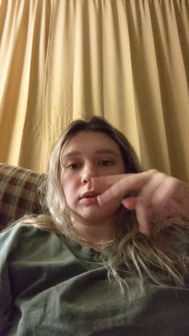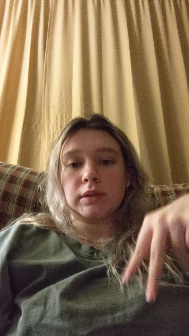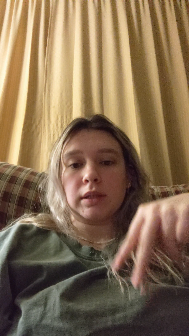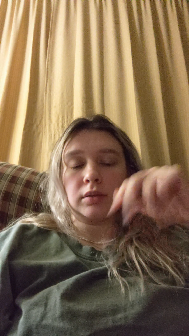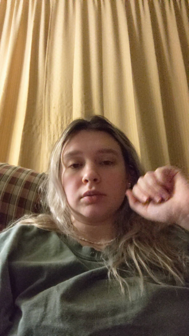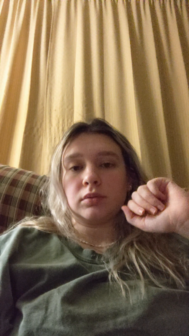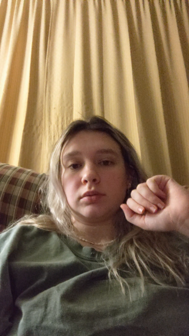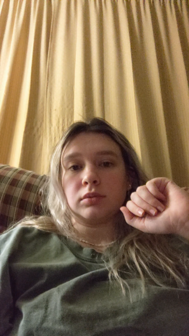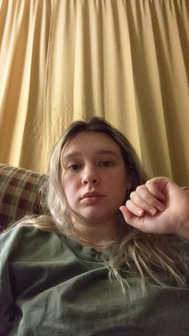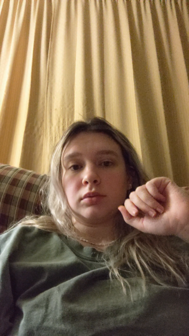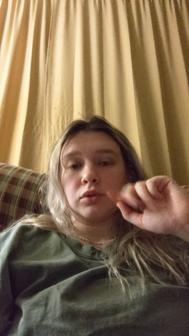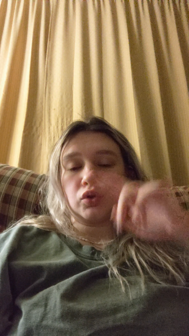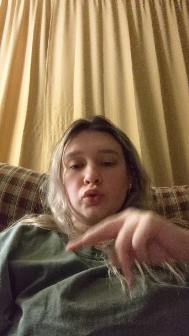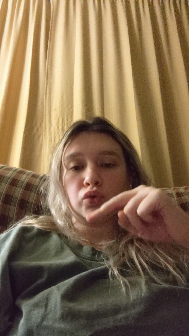nurse